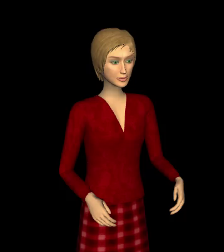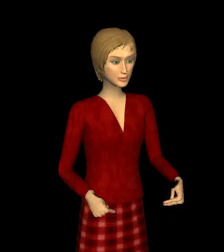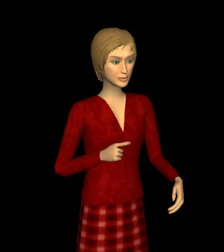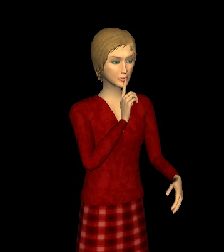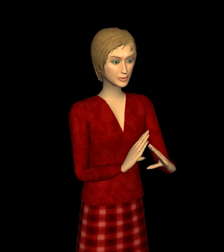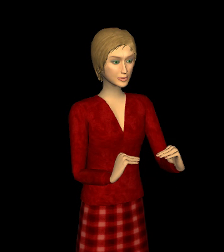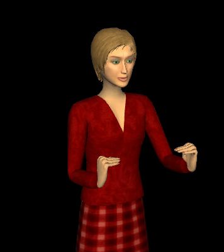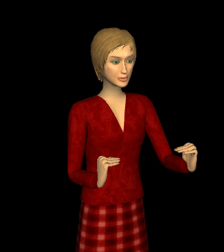صمت